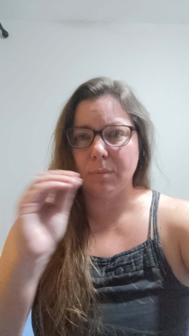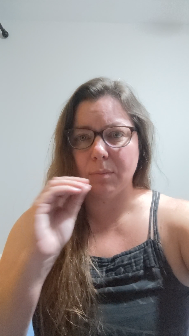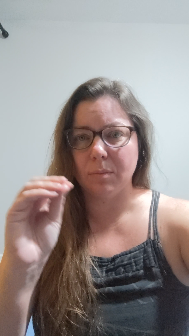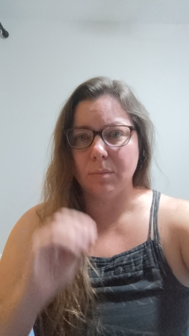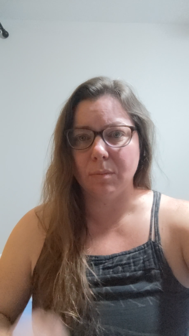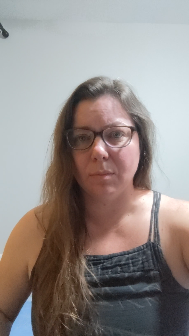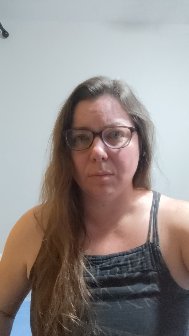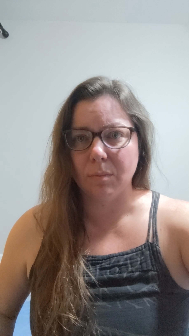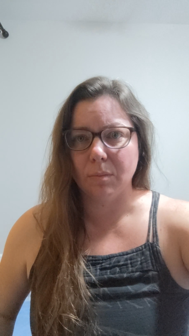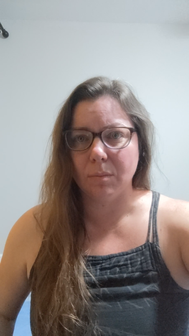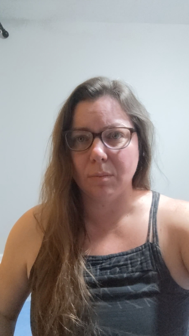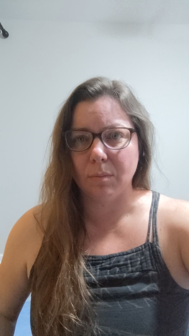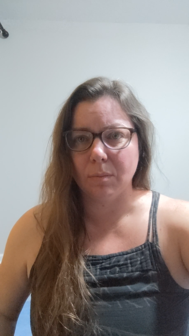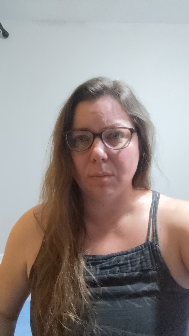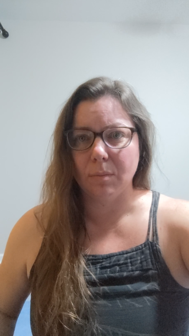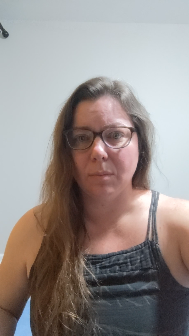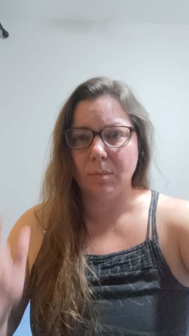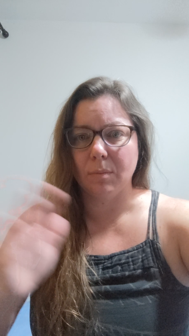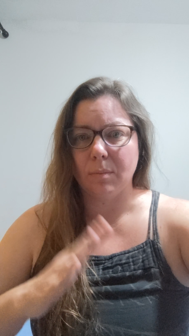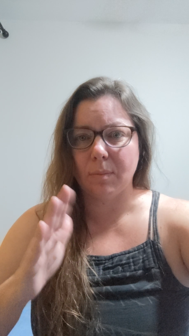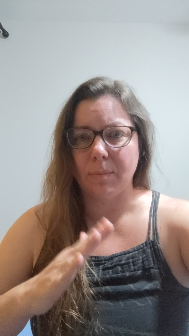clap